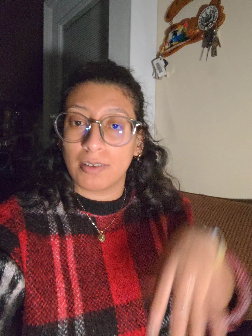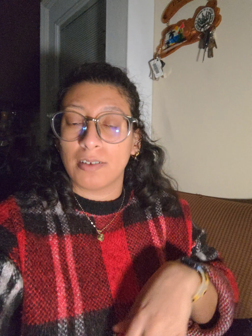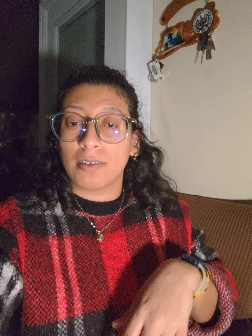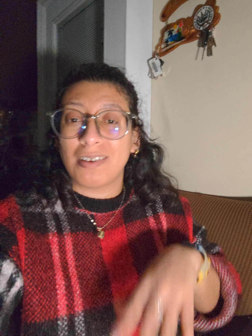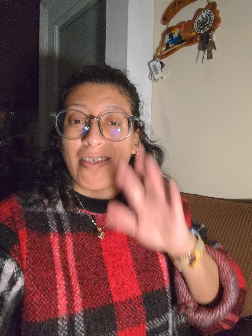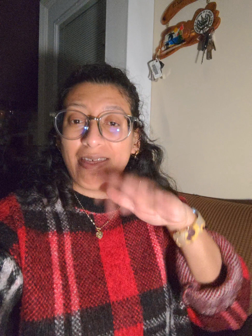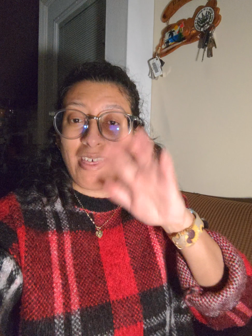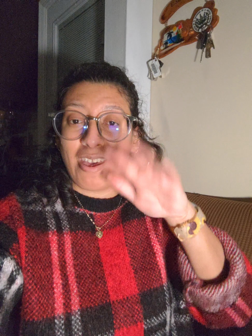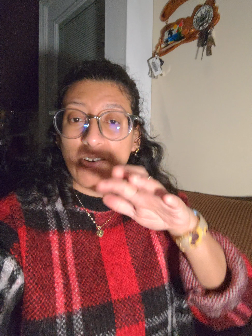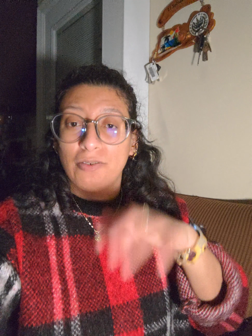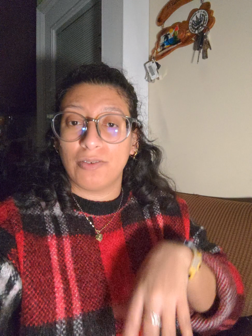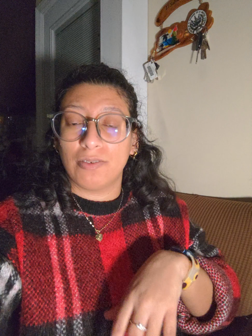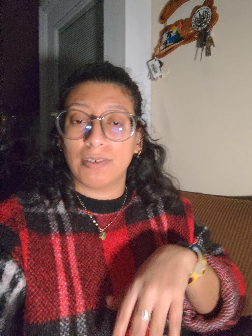alligator